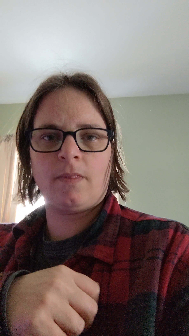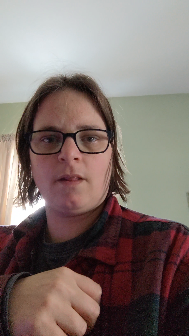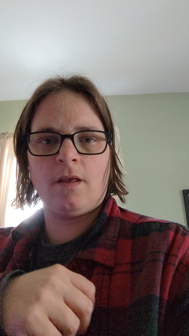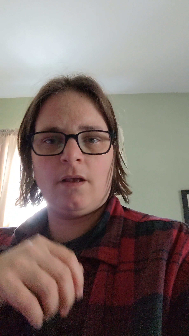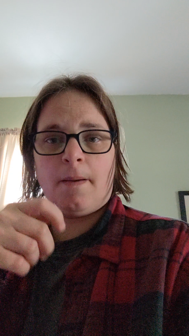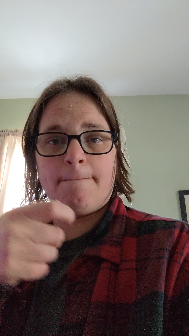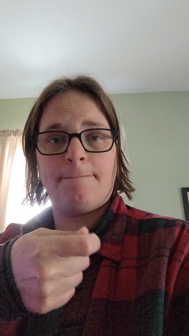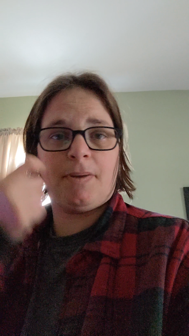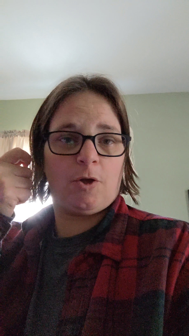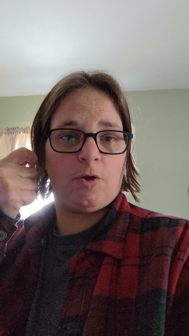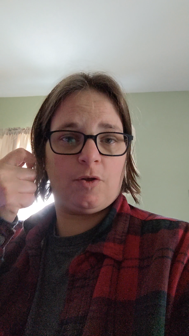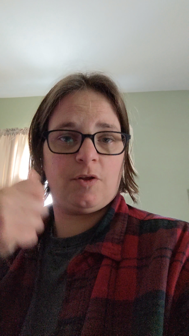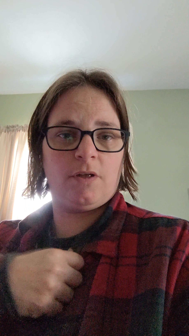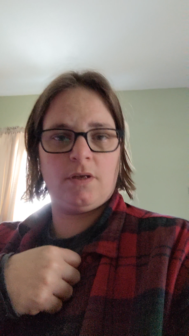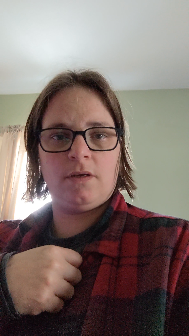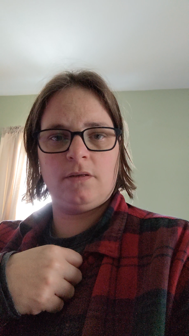pull